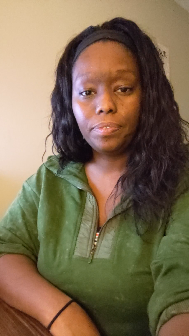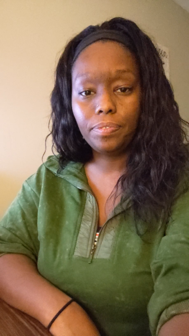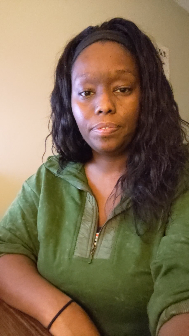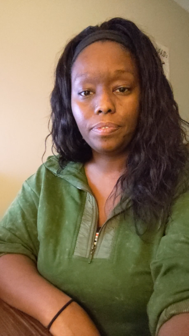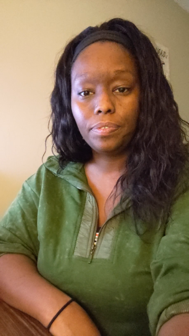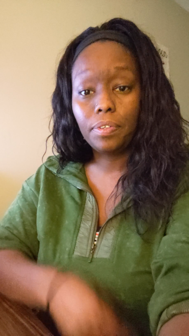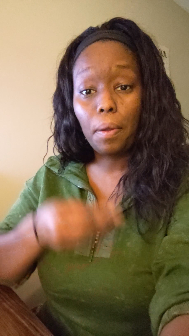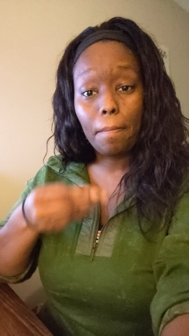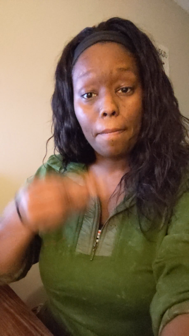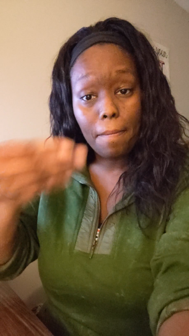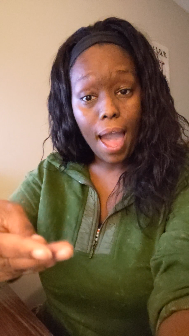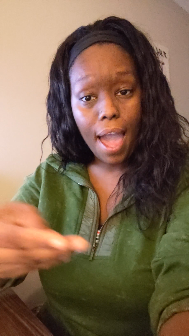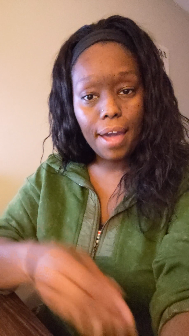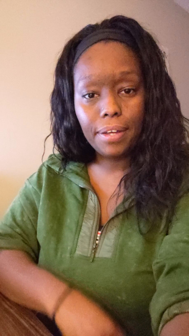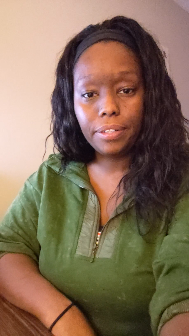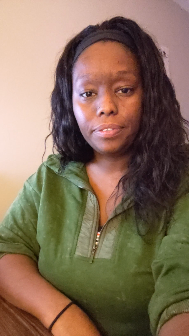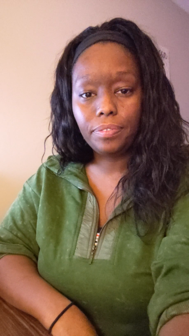buy